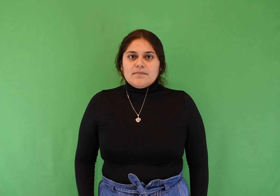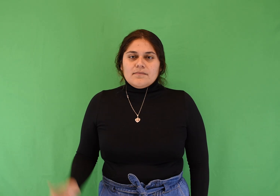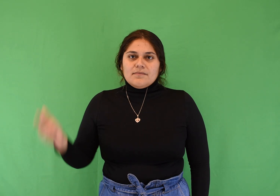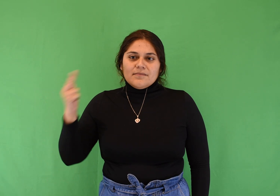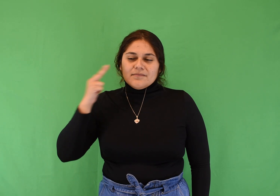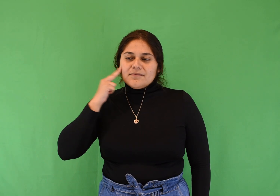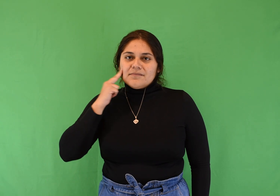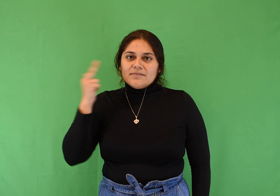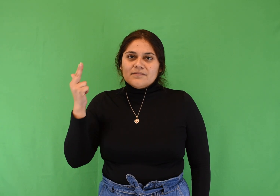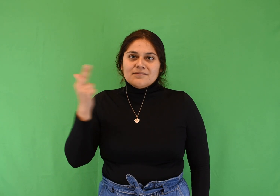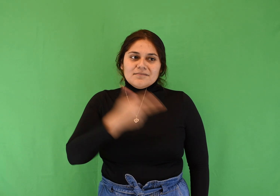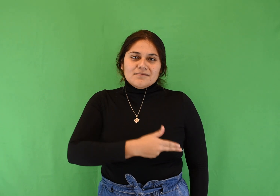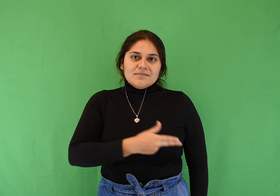urgencia